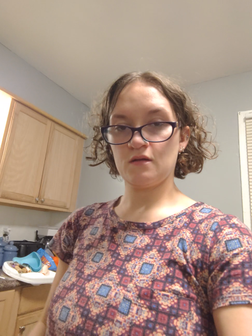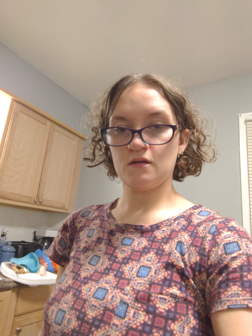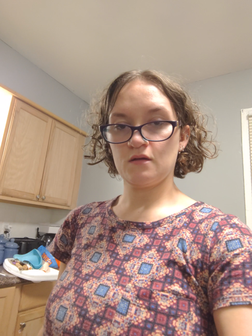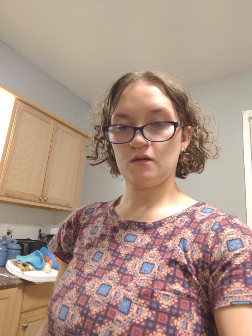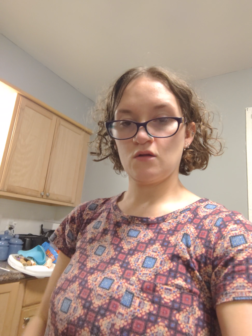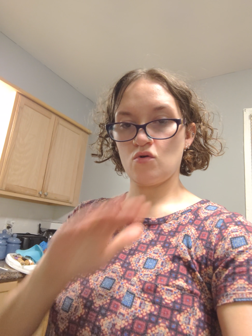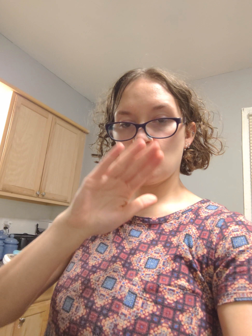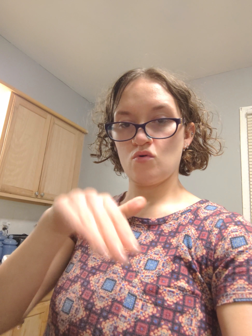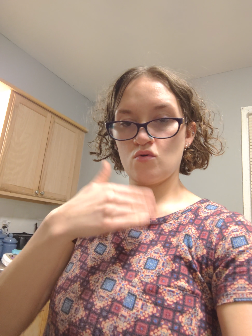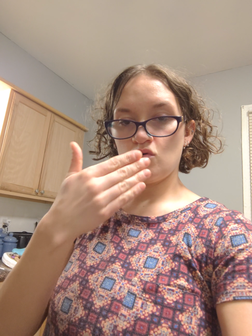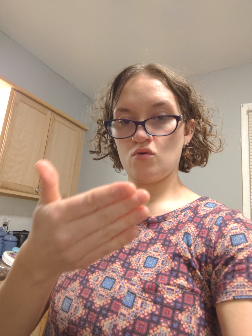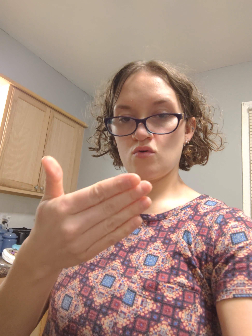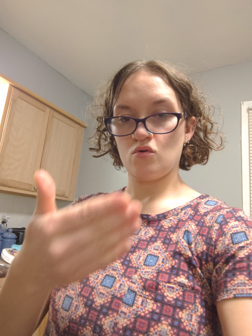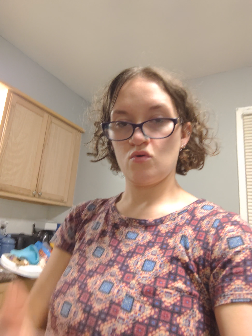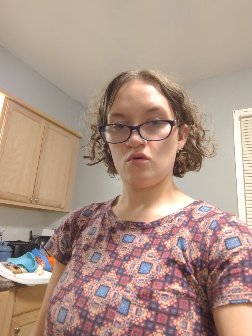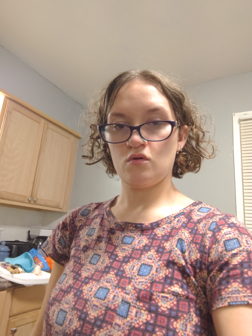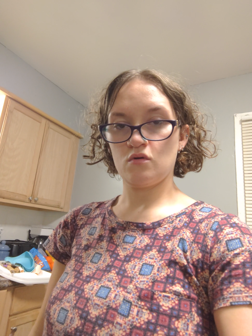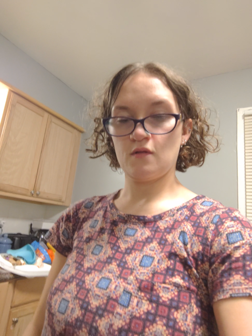all